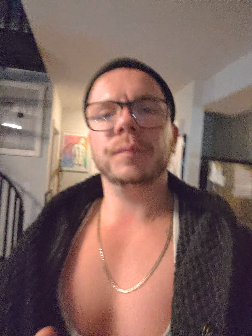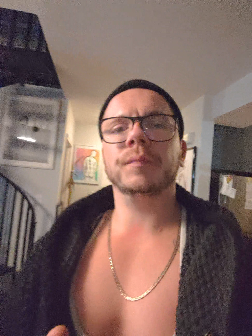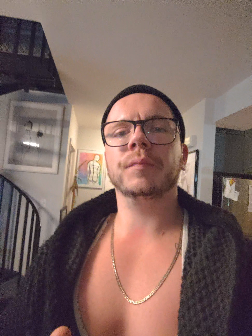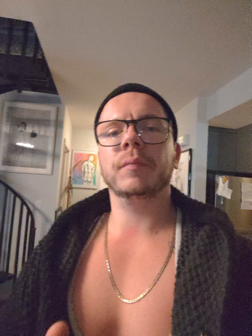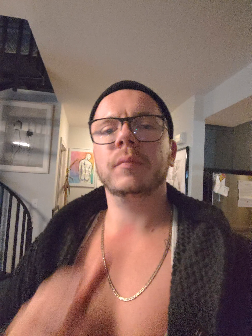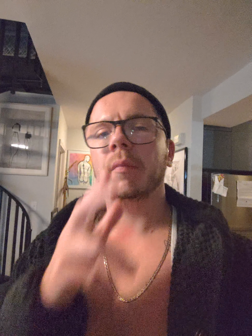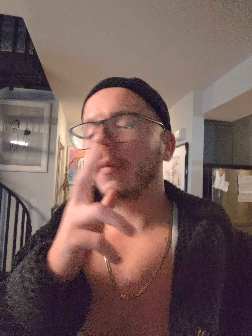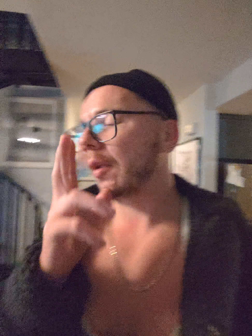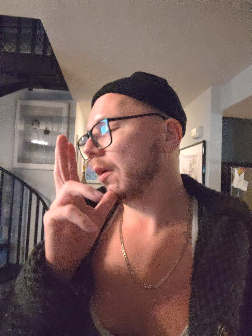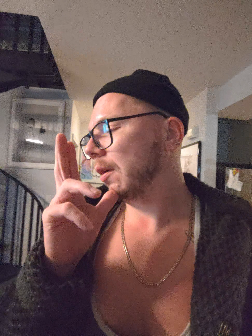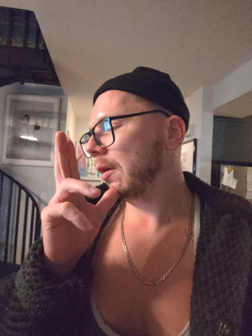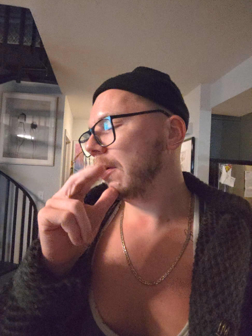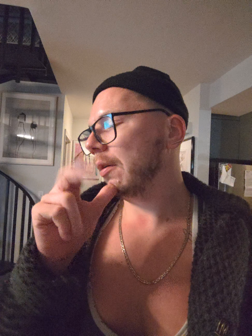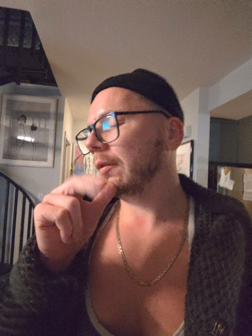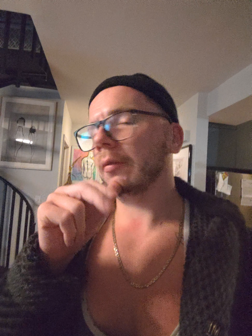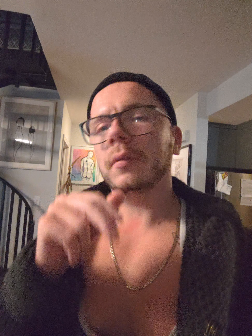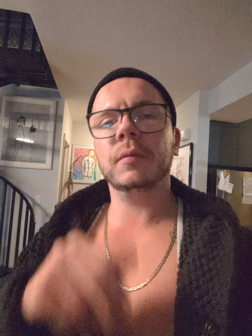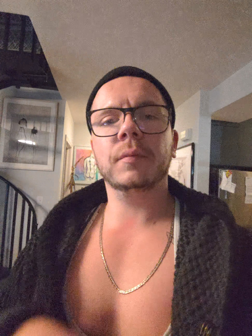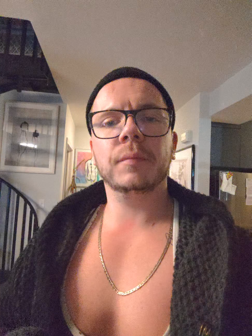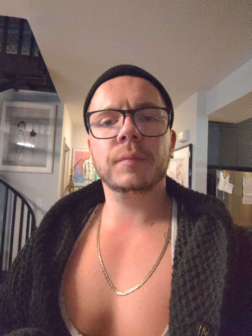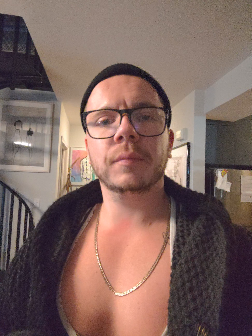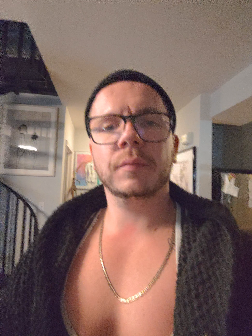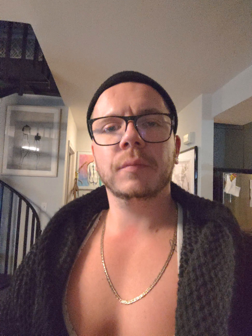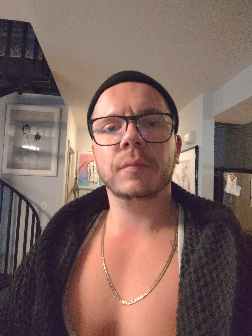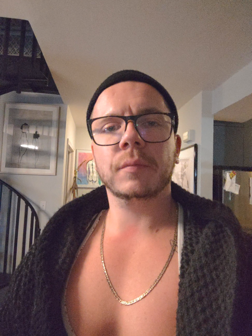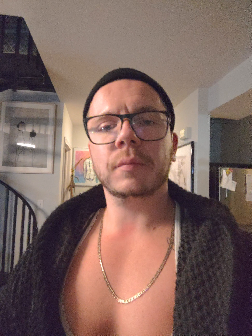hen